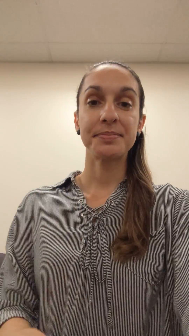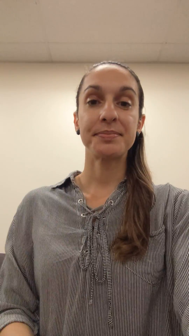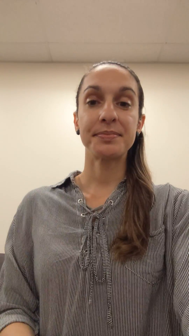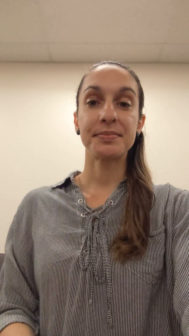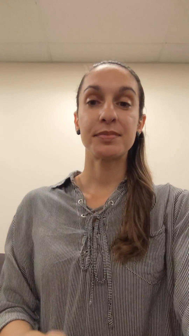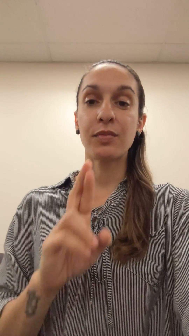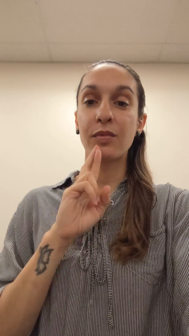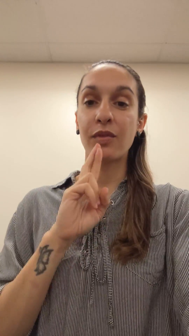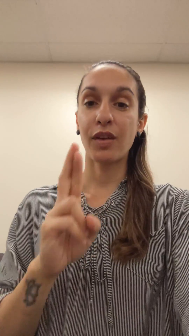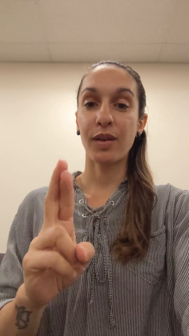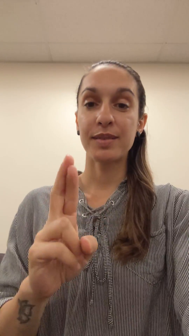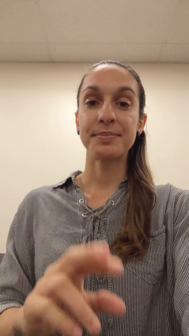are